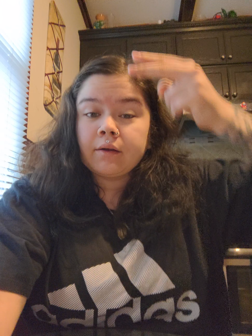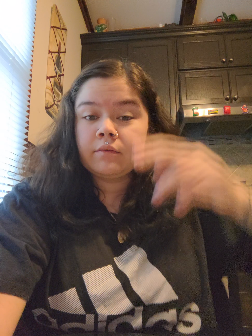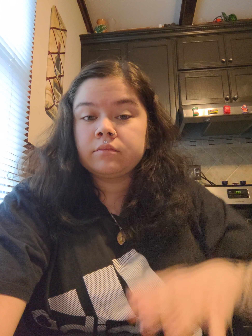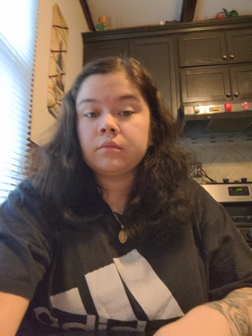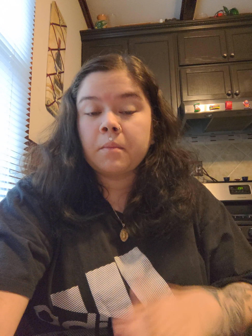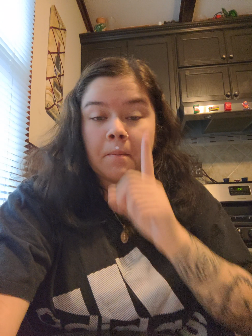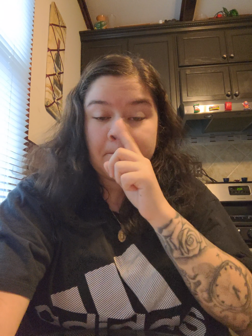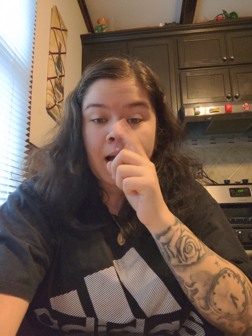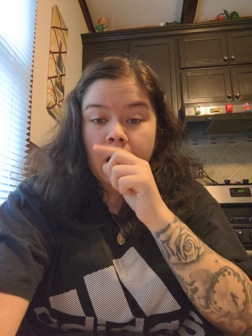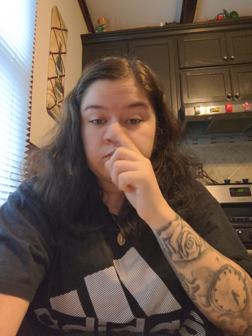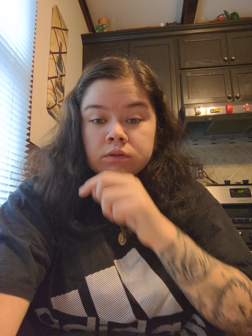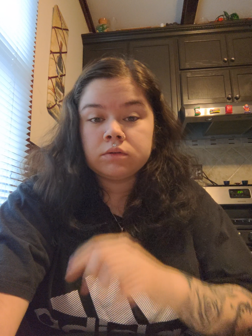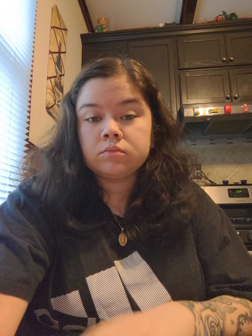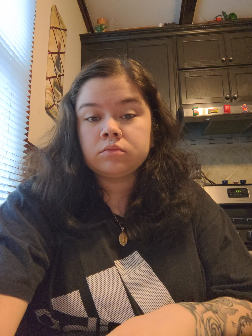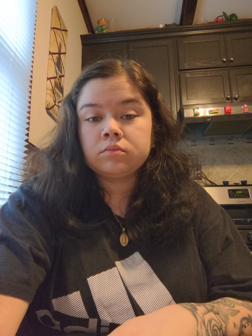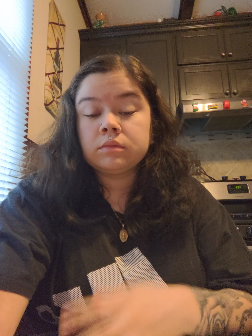mouse